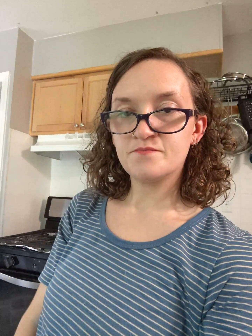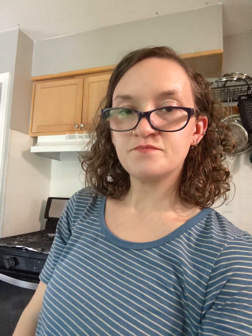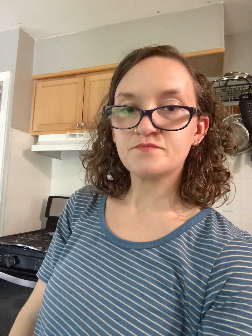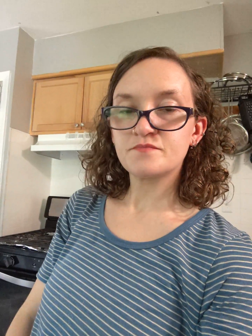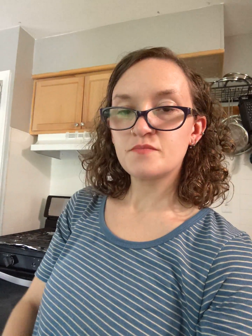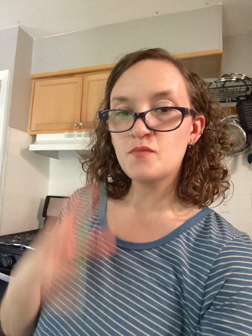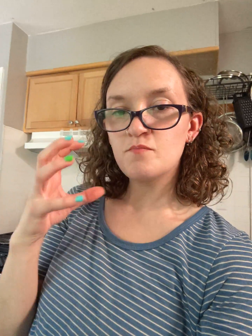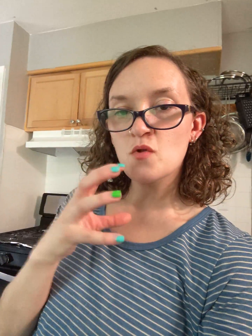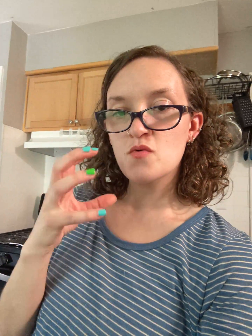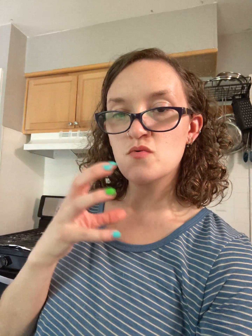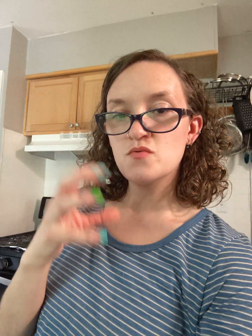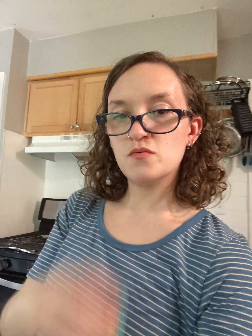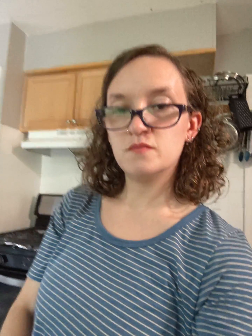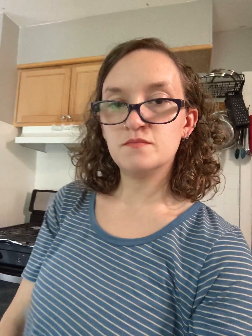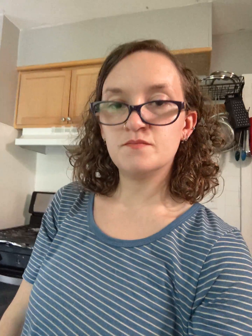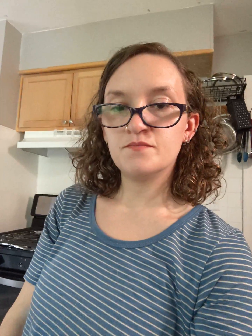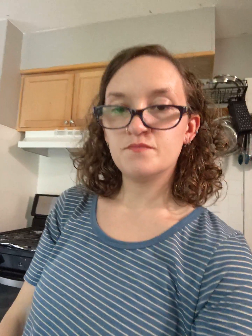ball